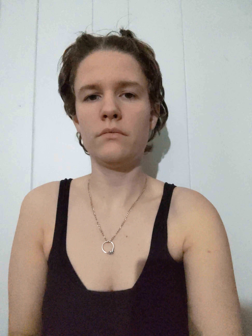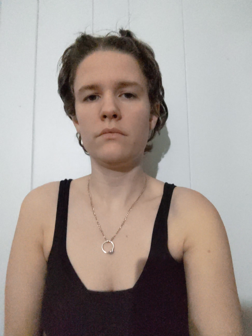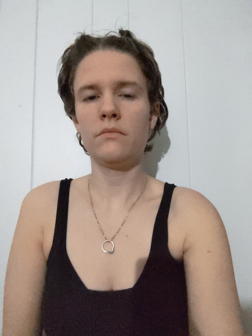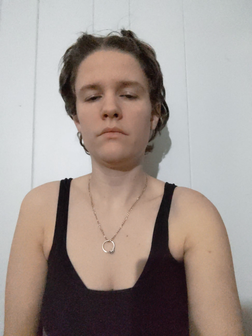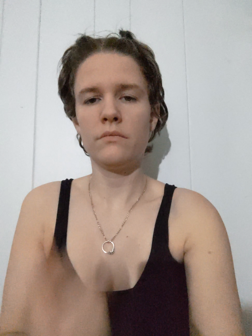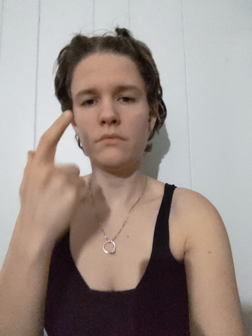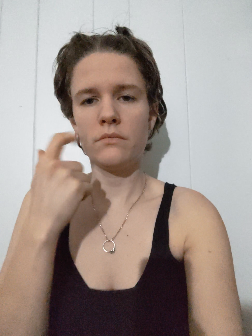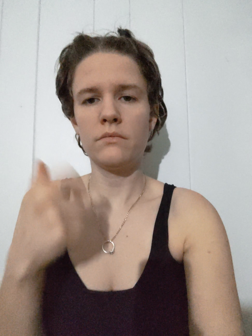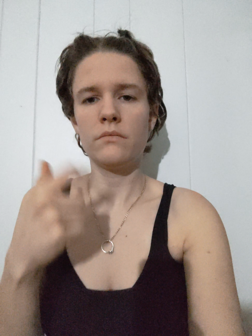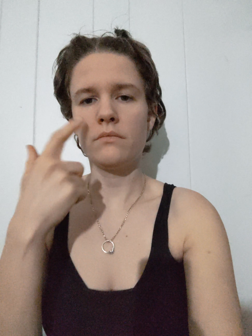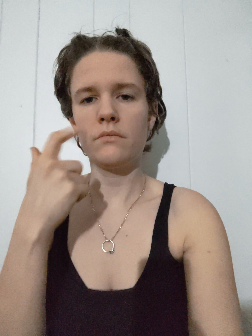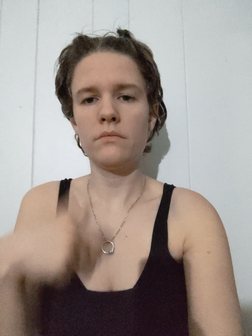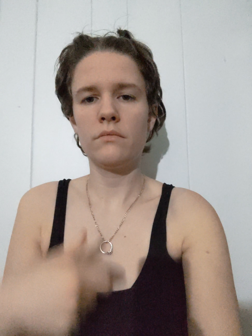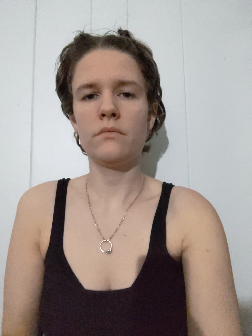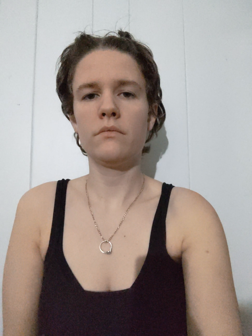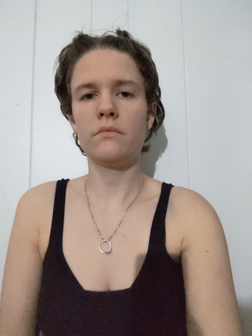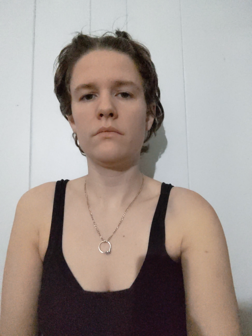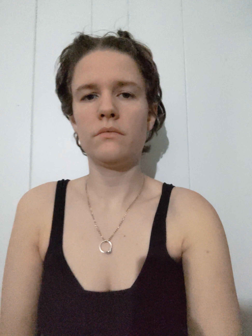cry